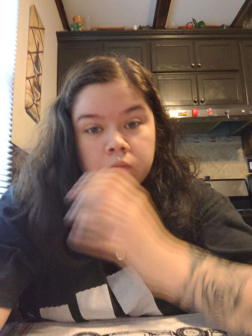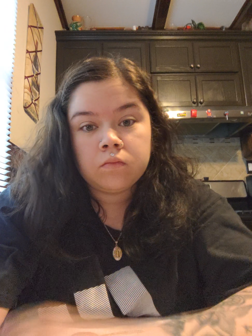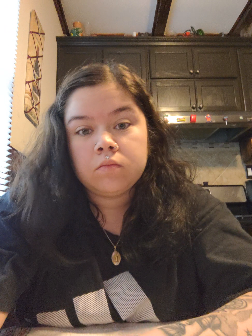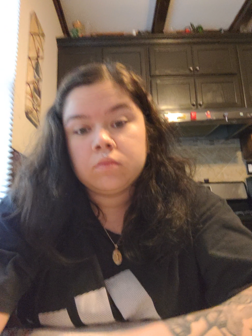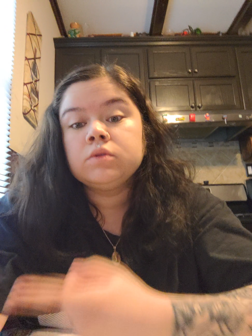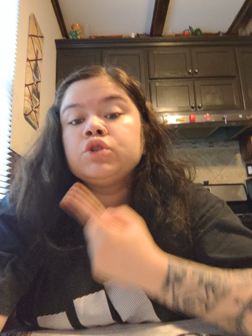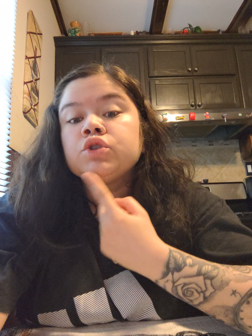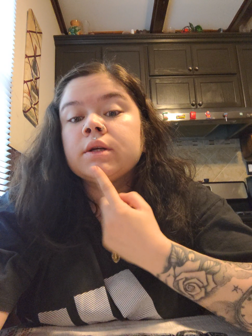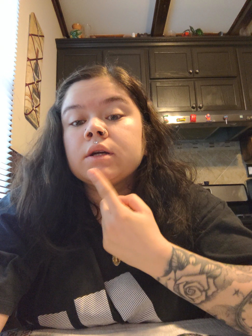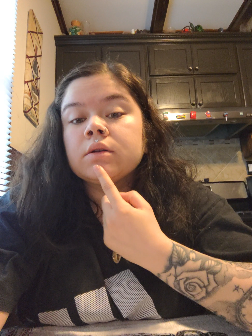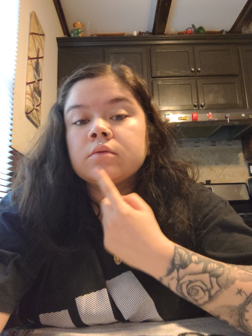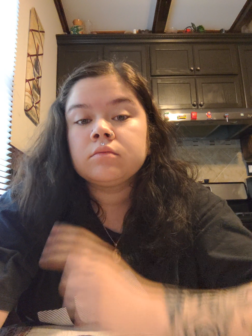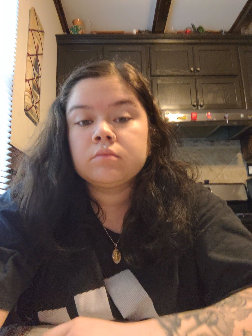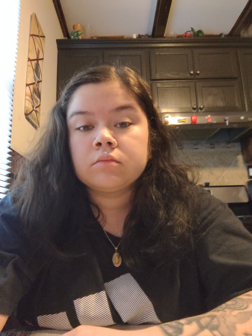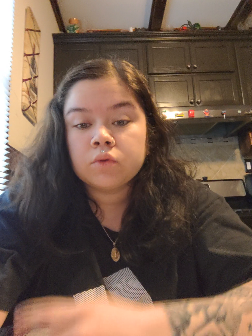chin